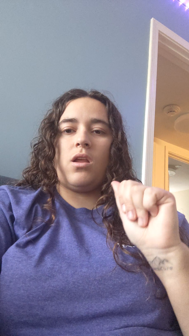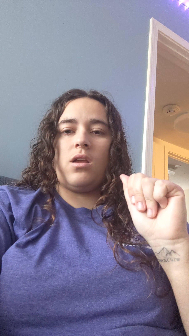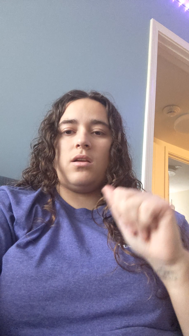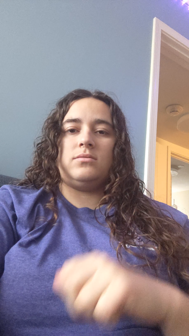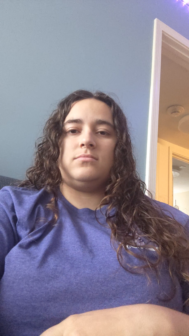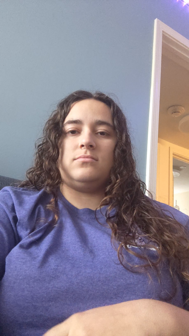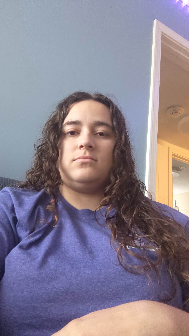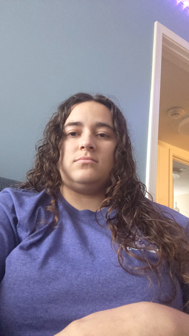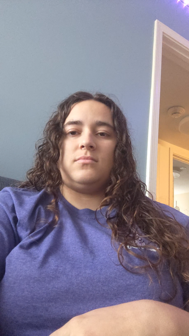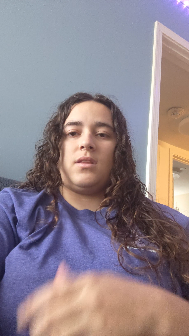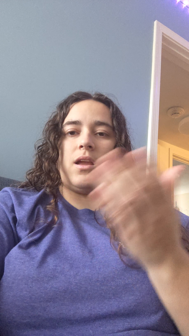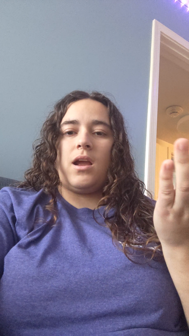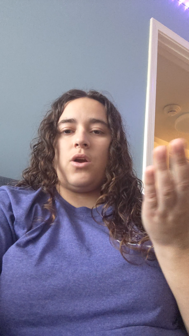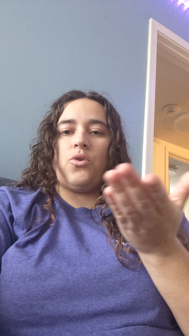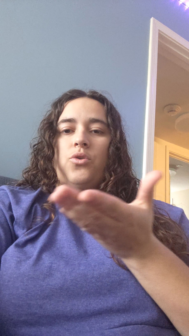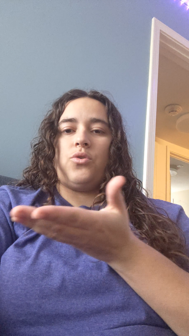carry